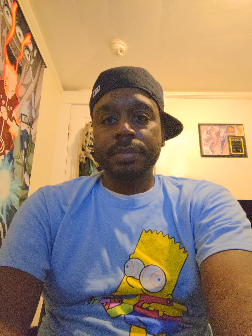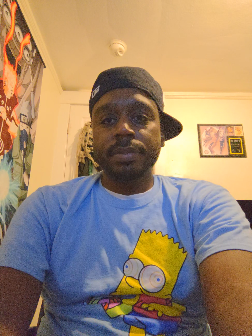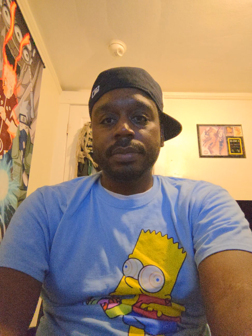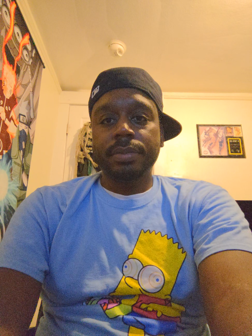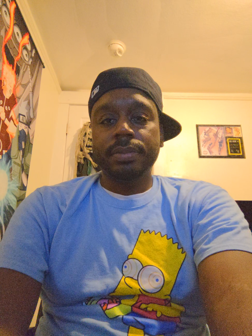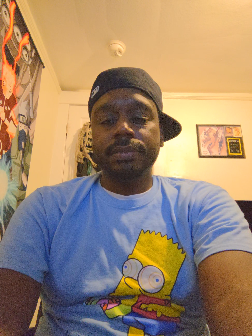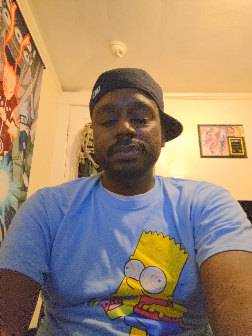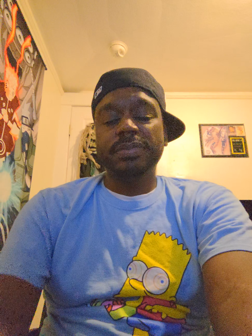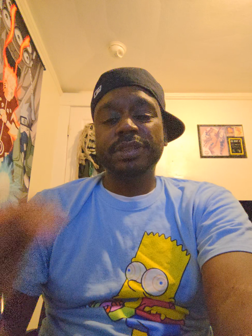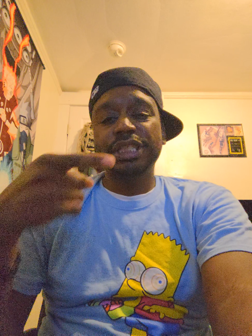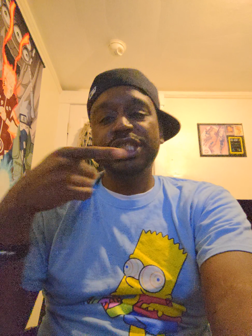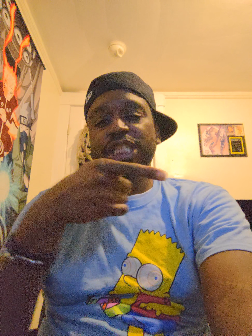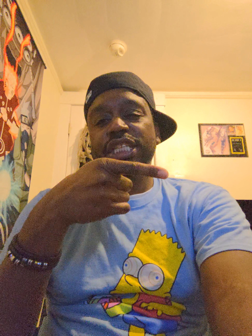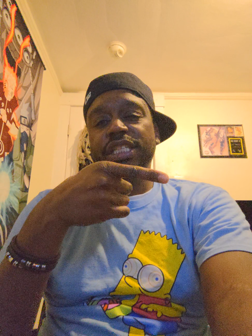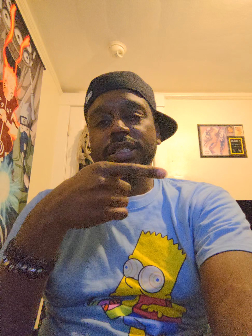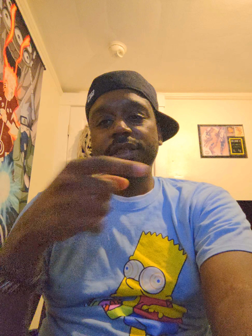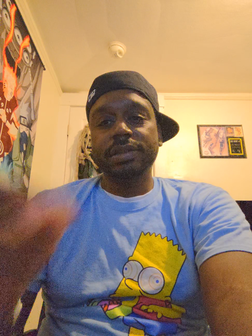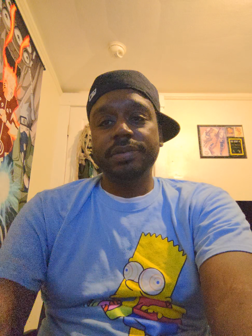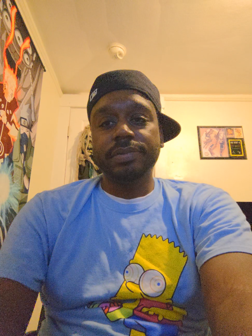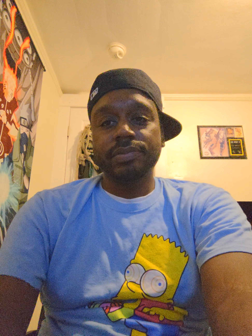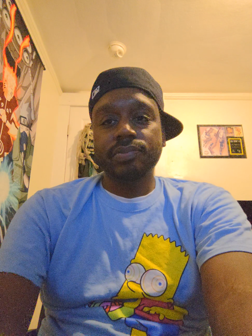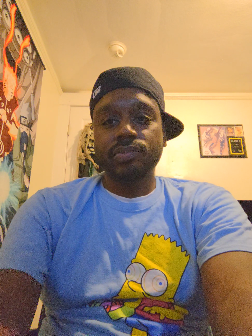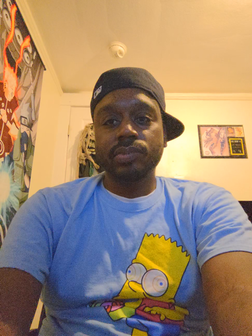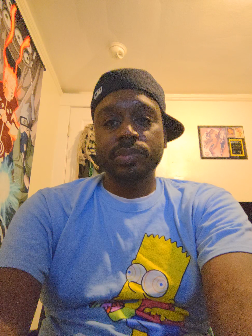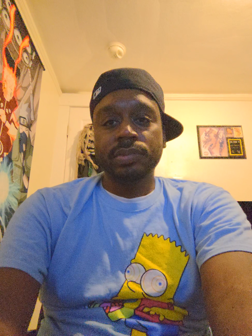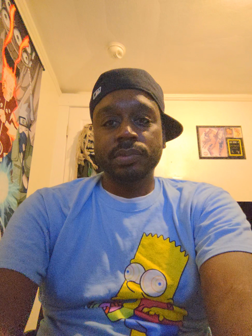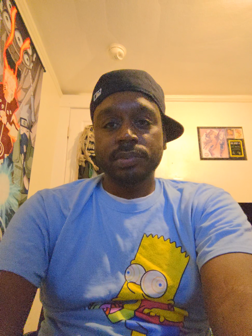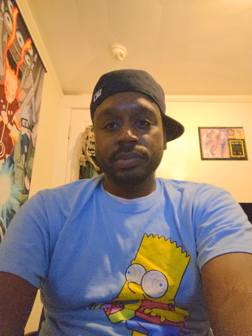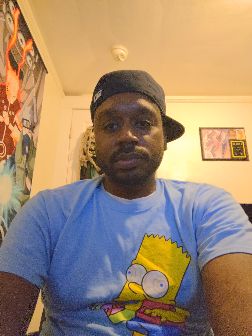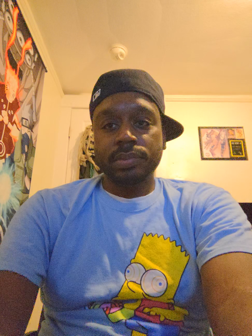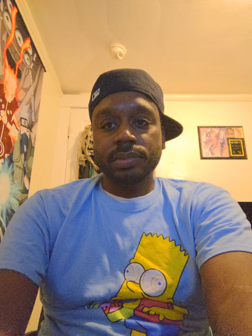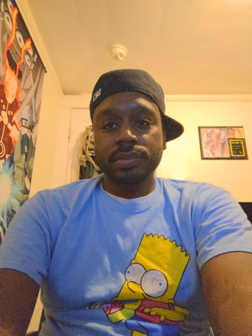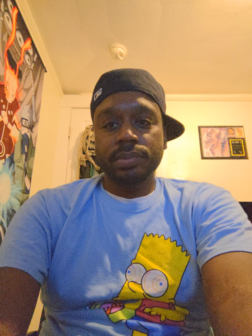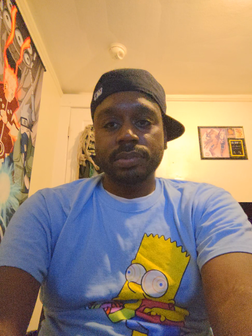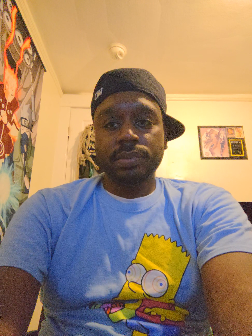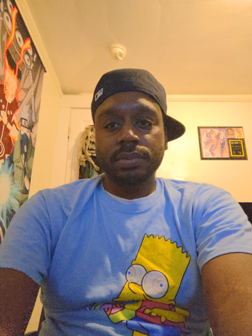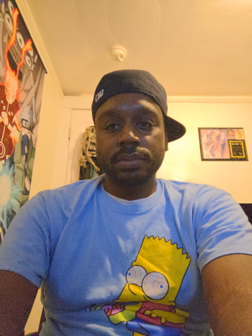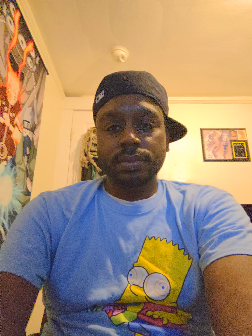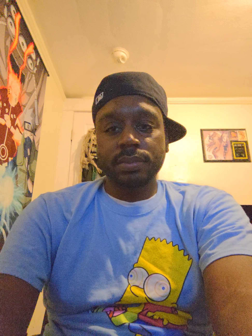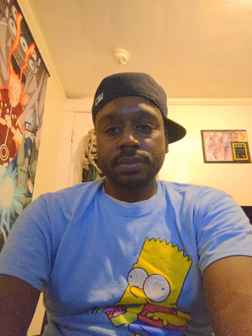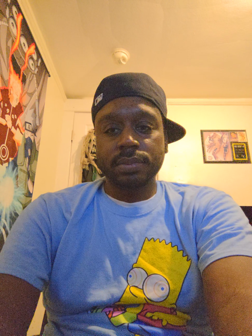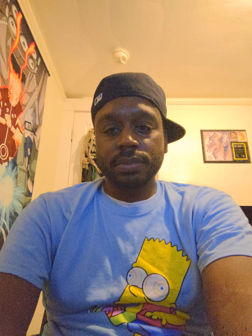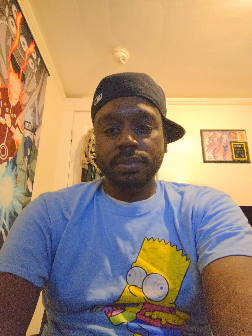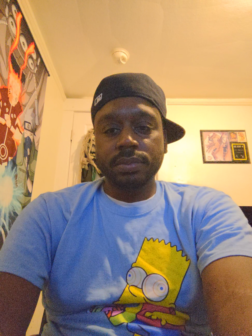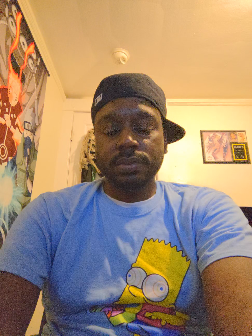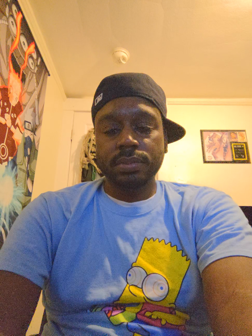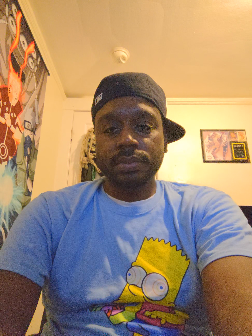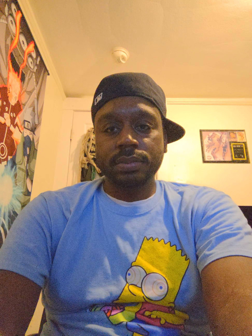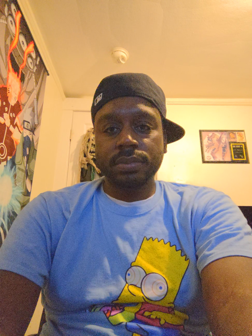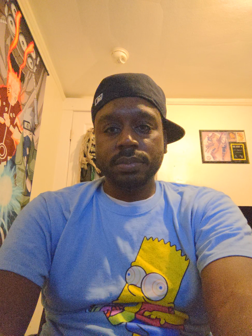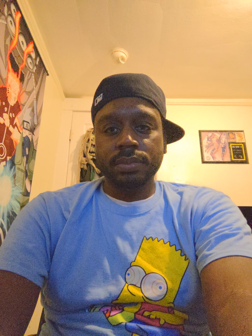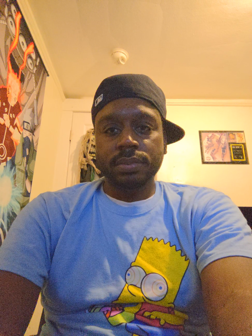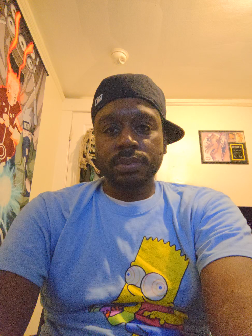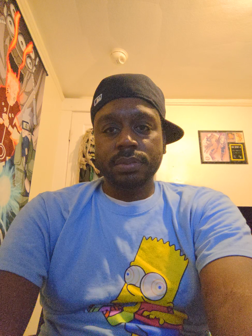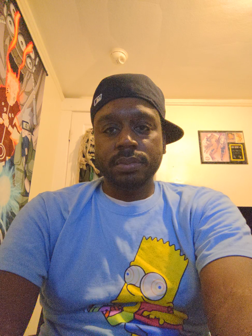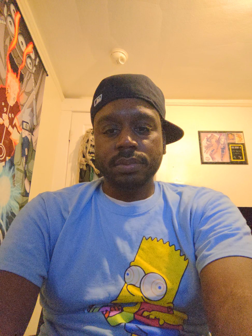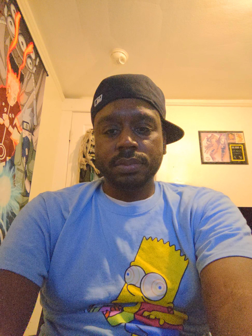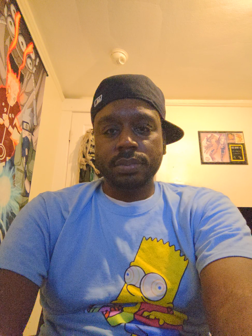he/she/it